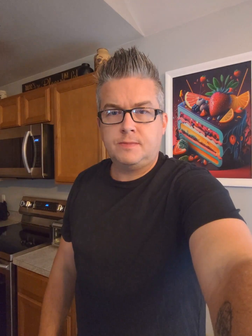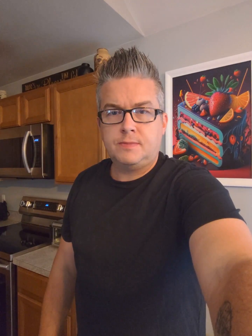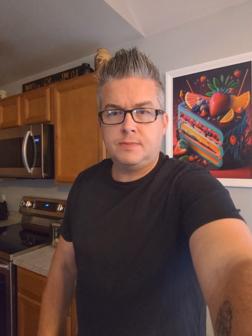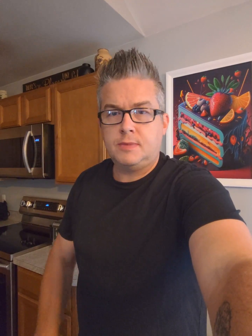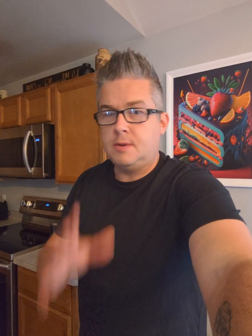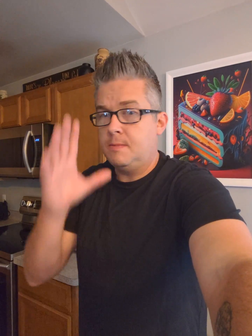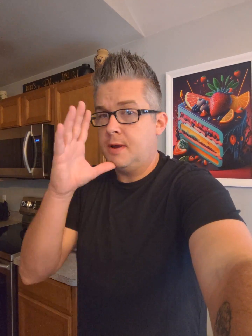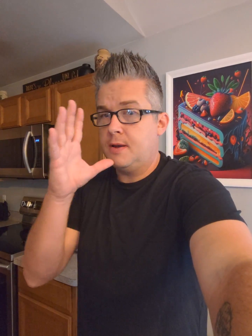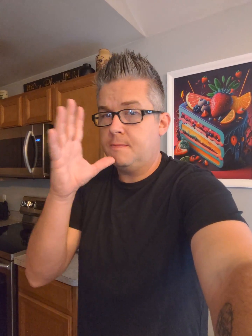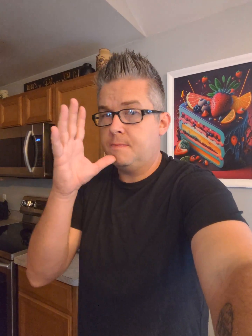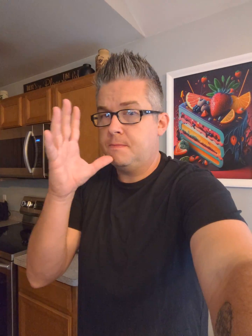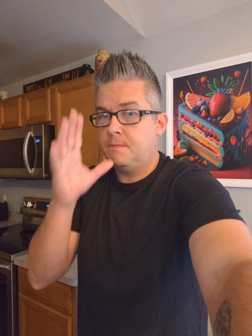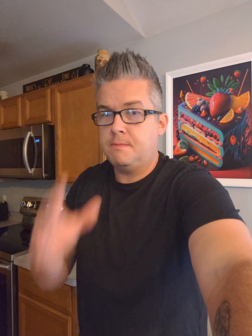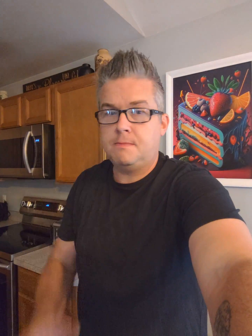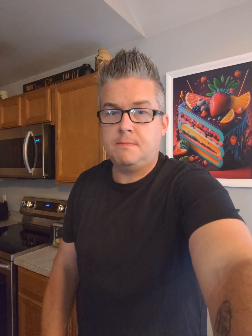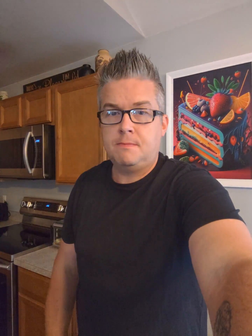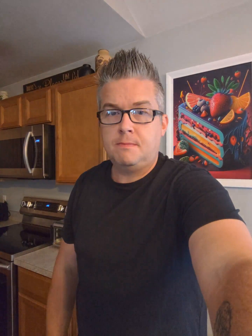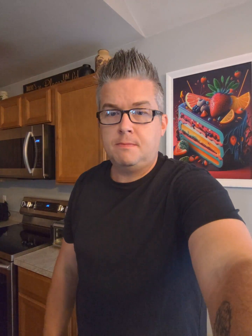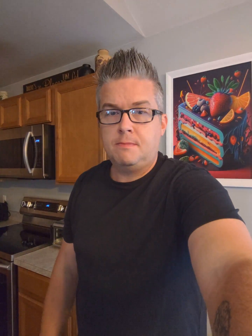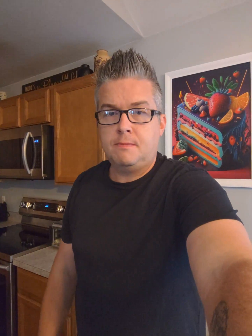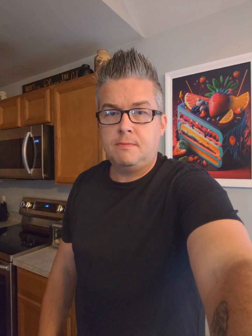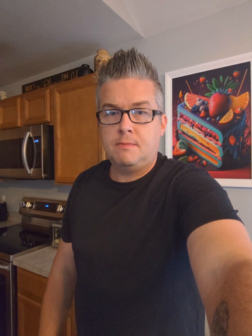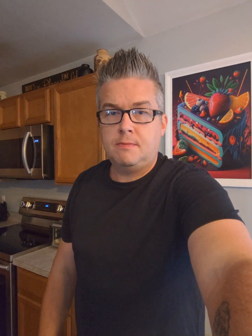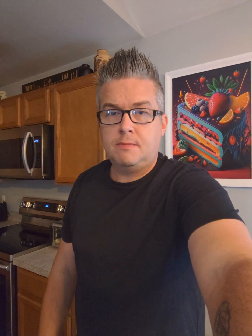mommy